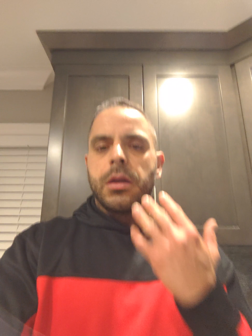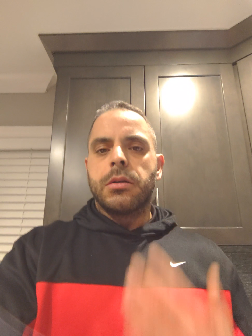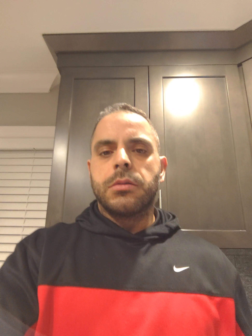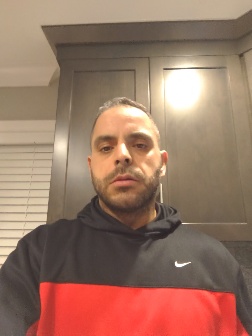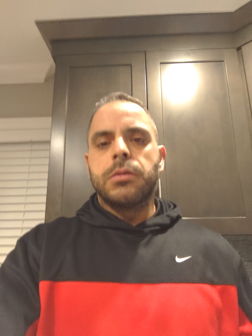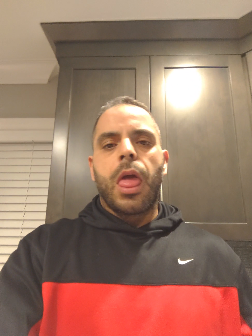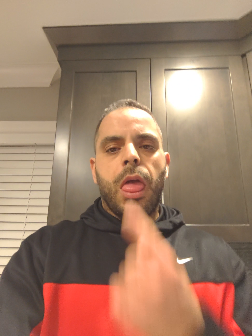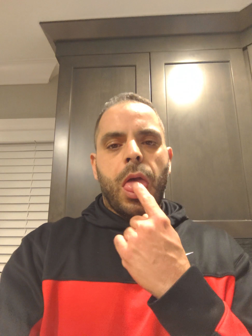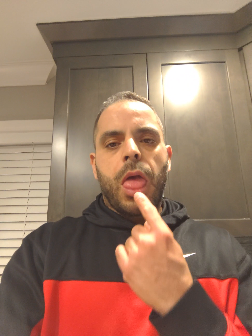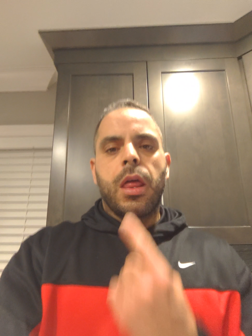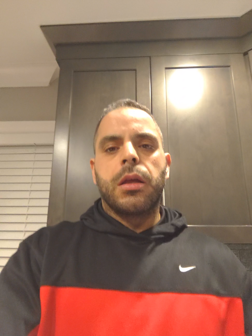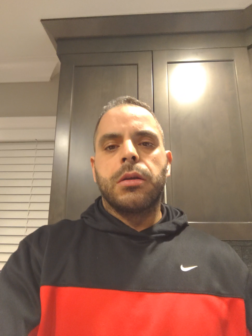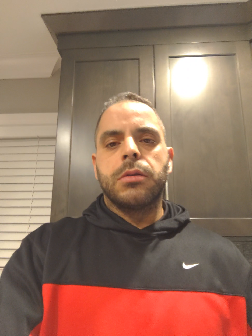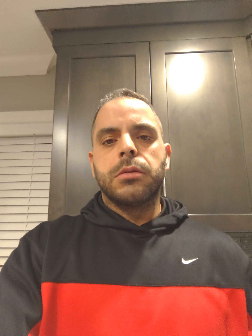tongue